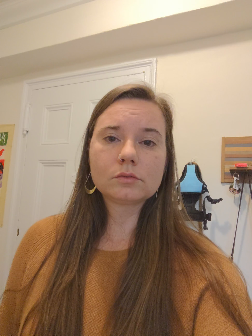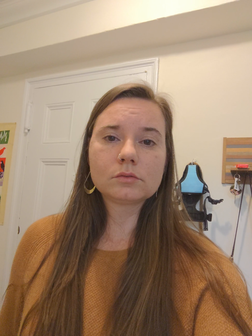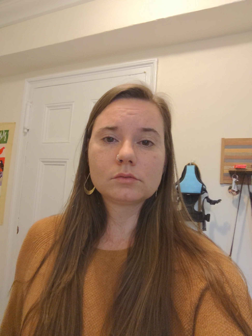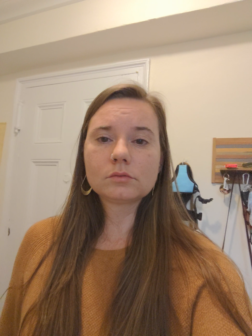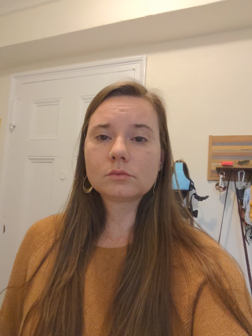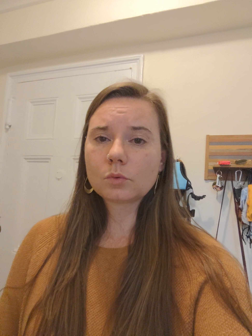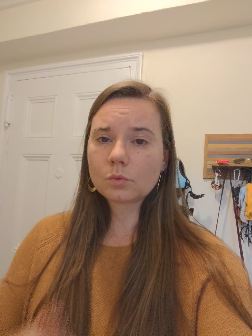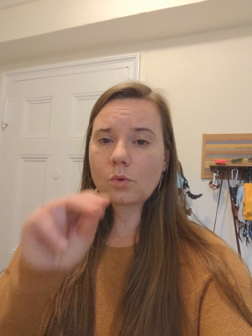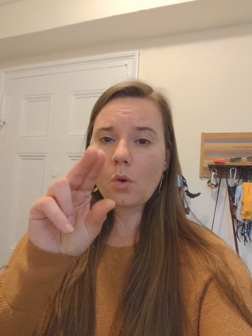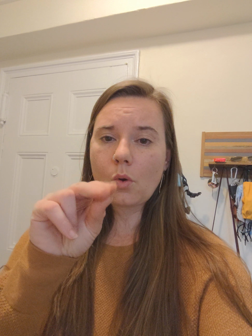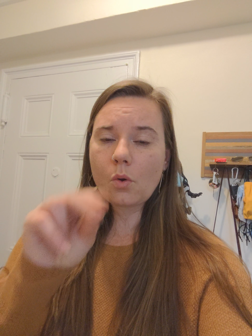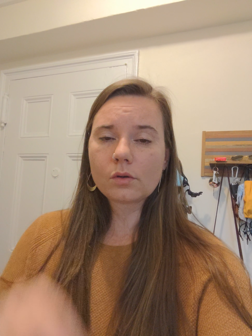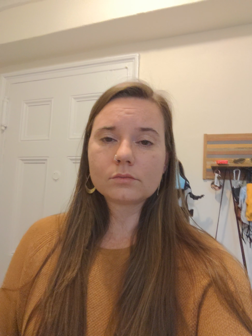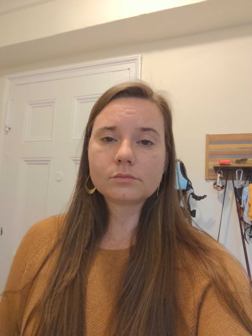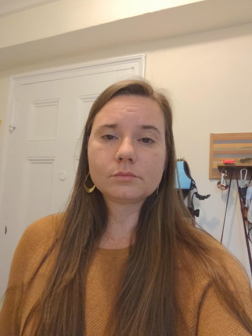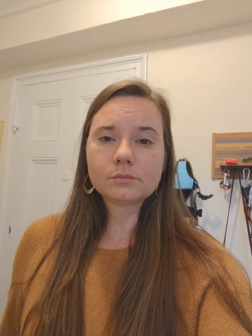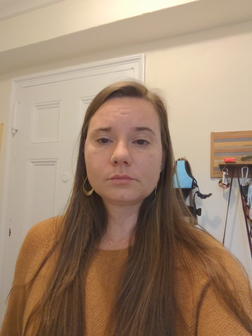no